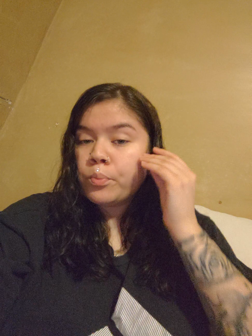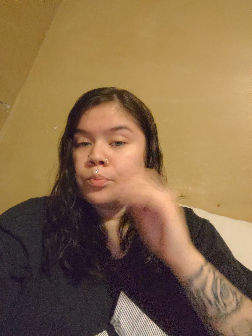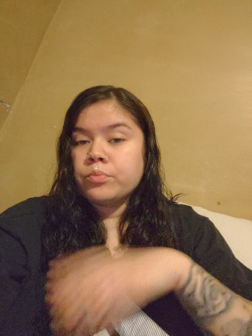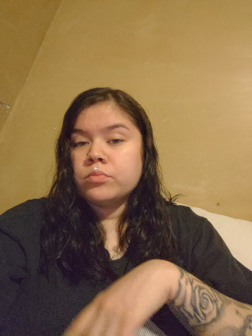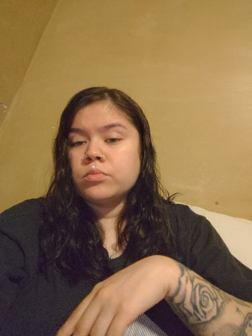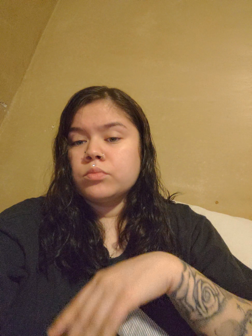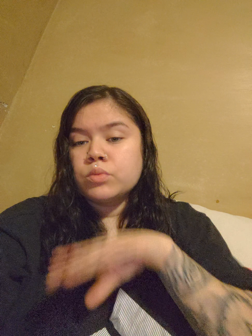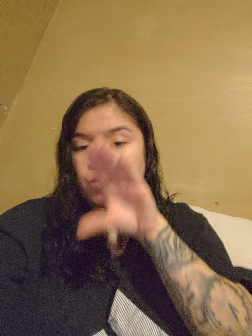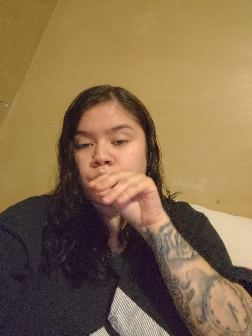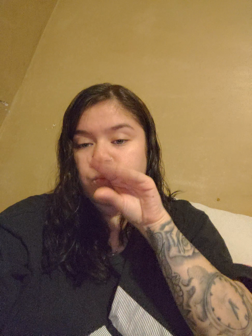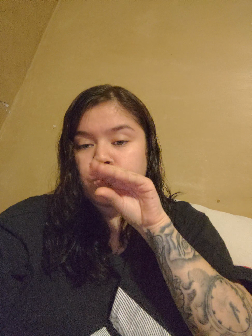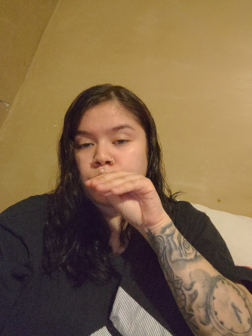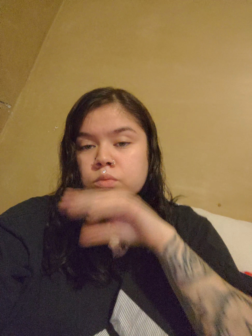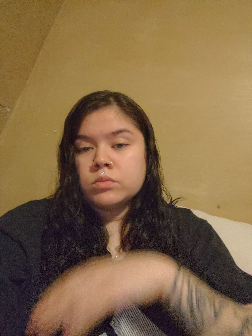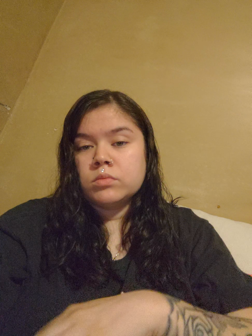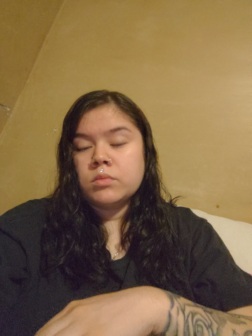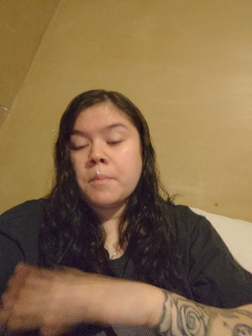goose